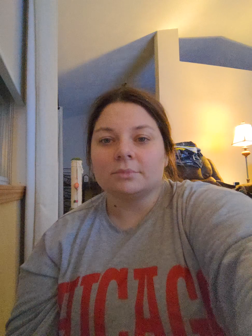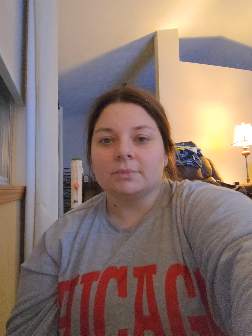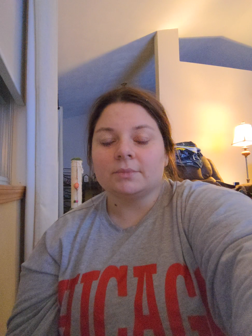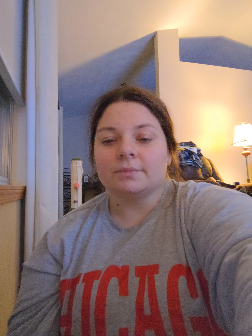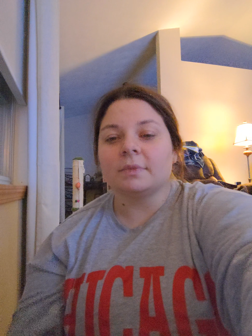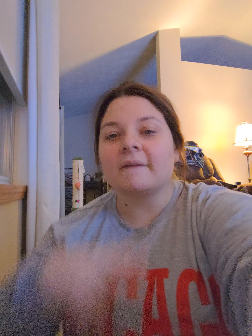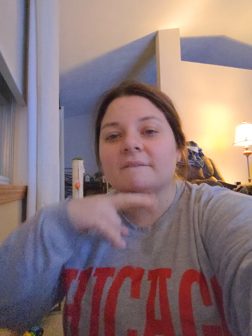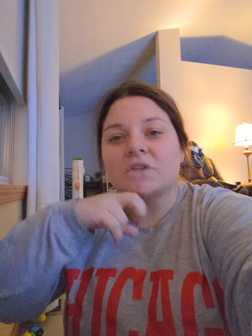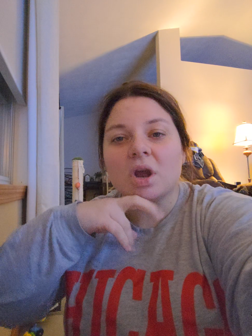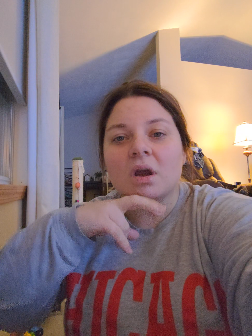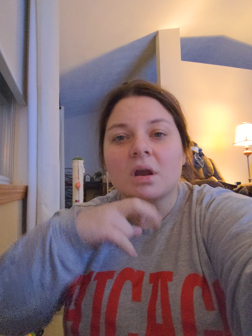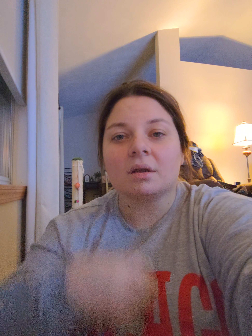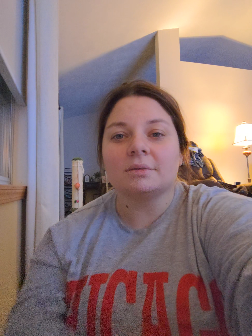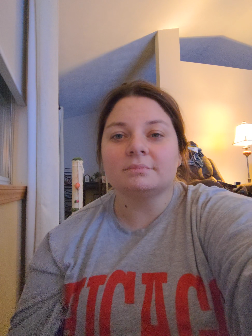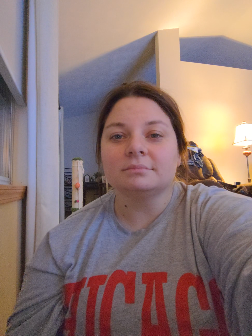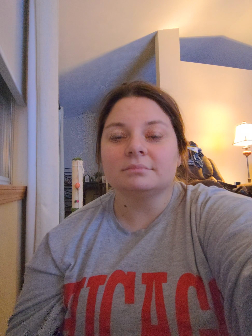frog